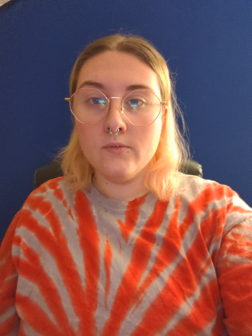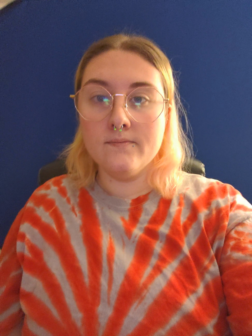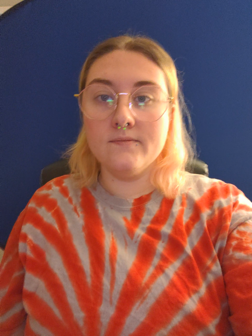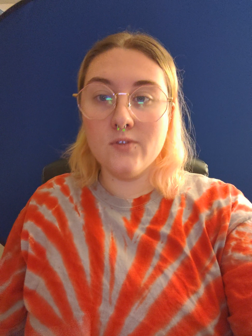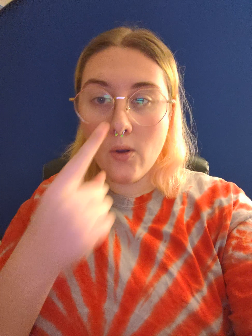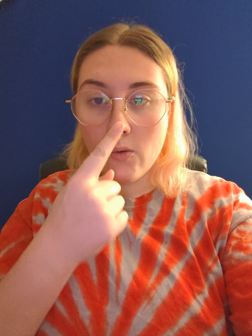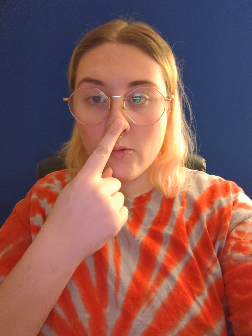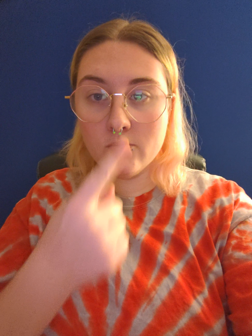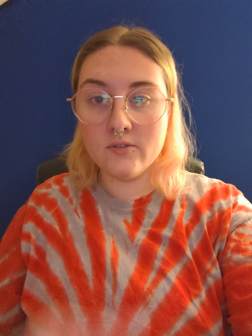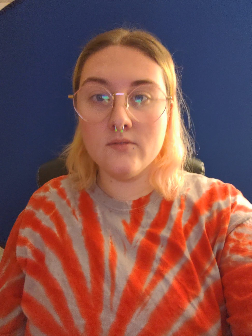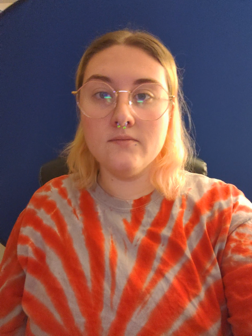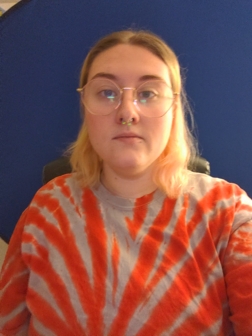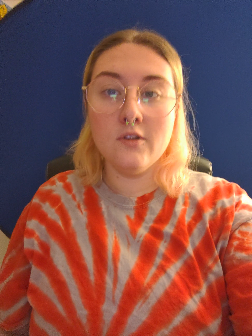nose